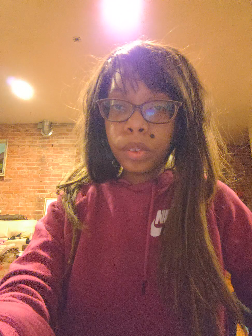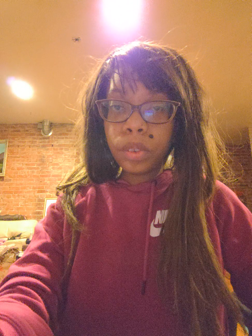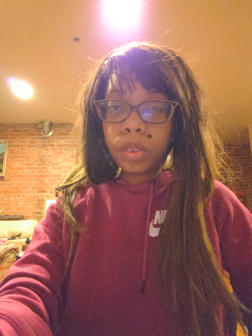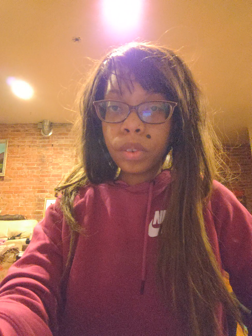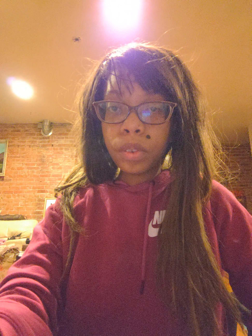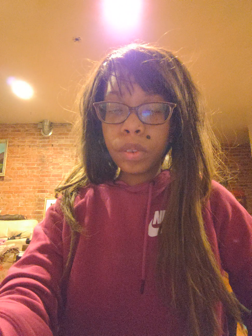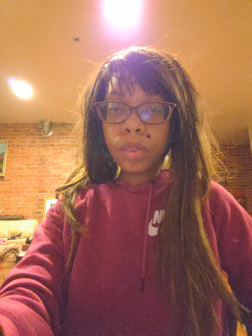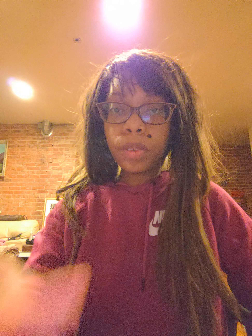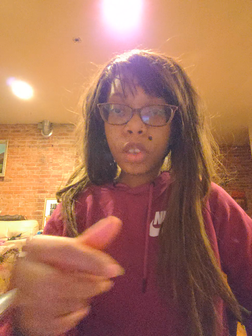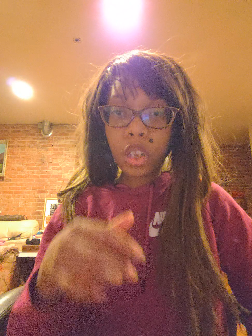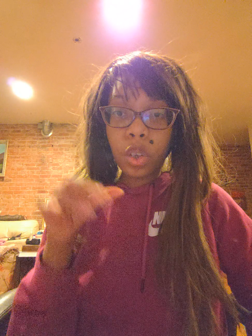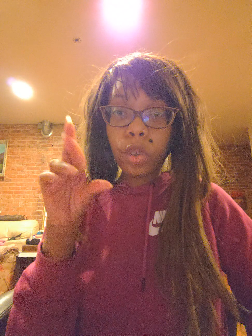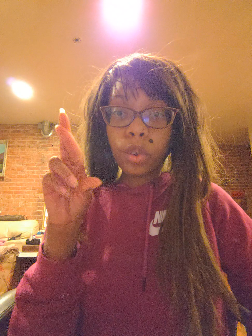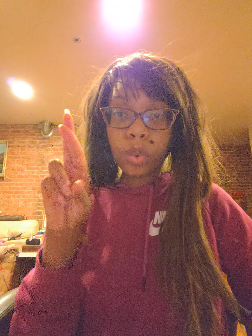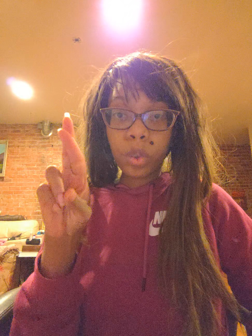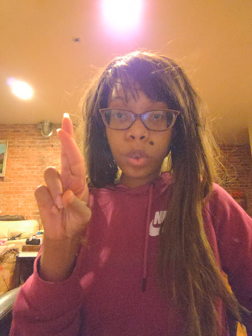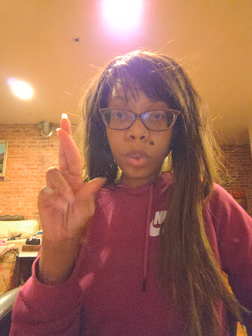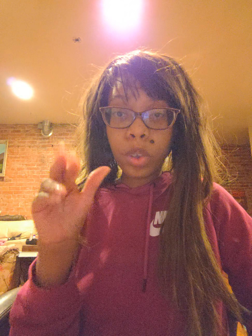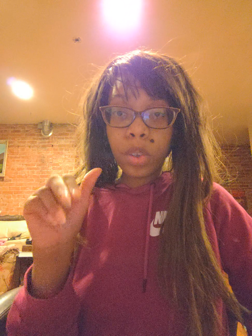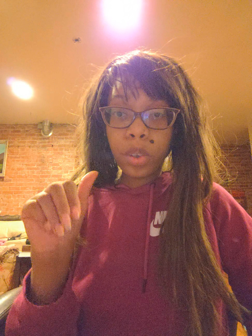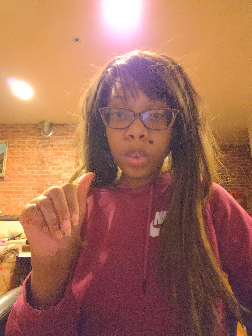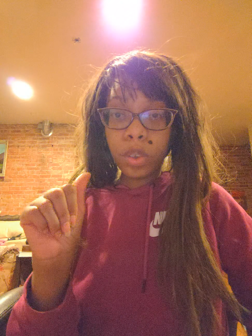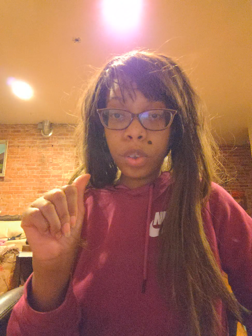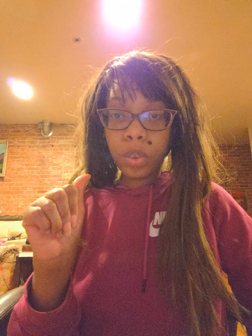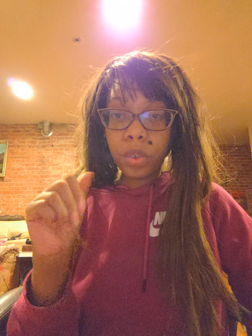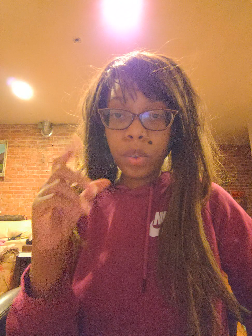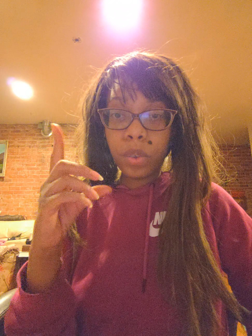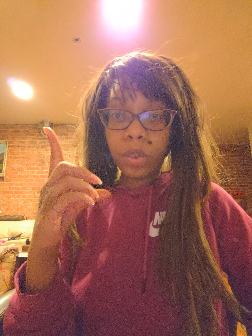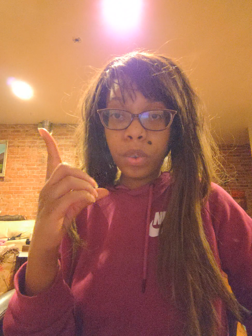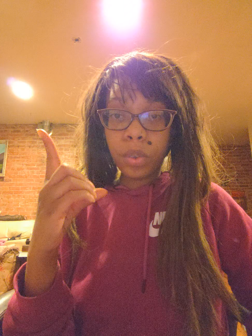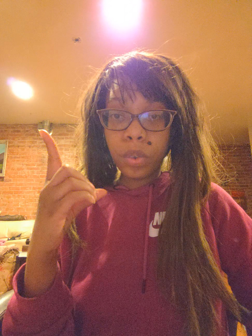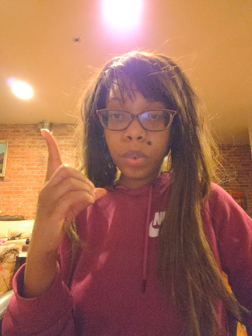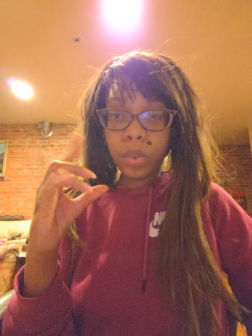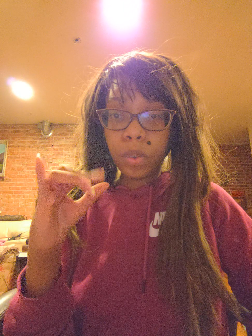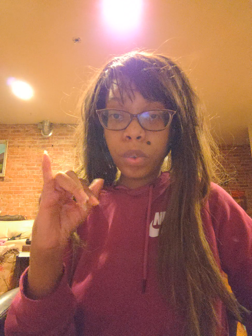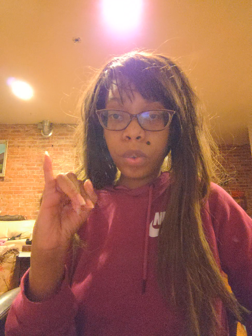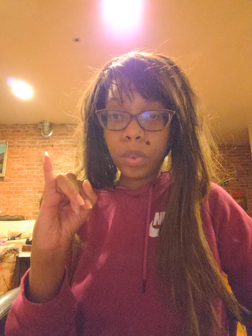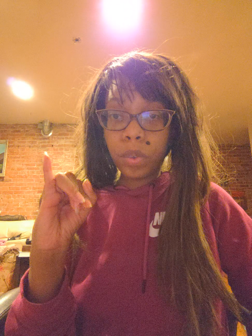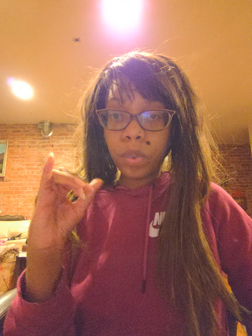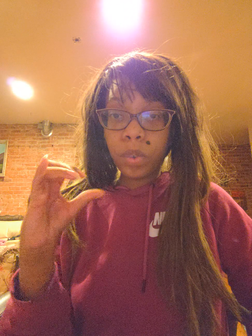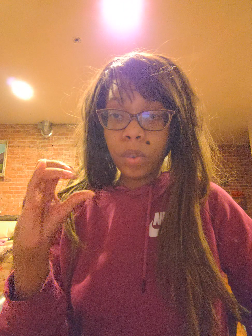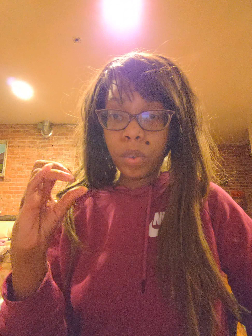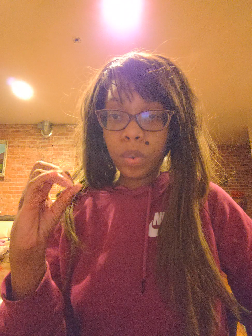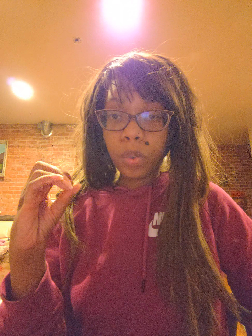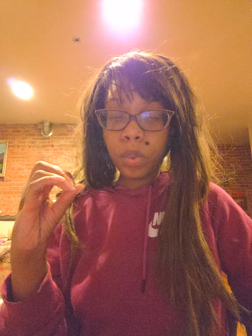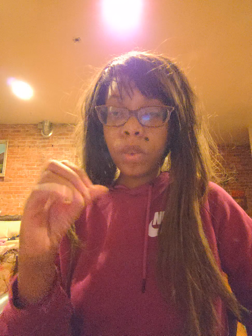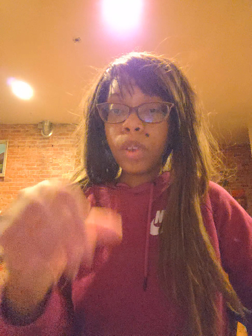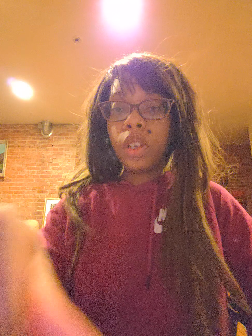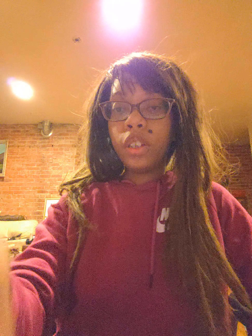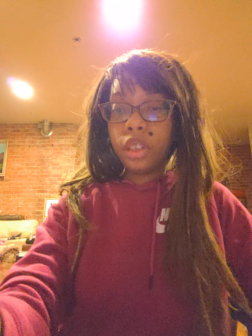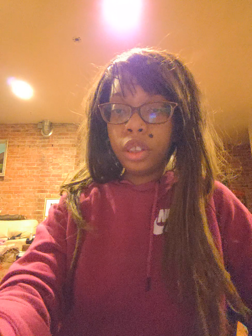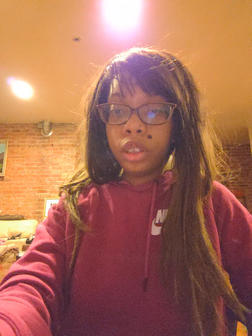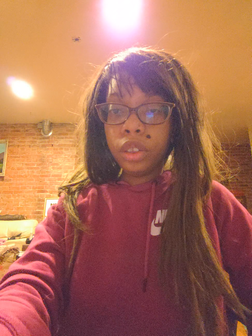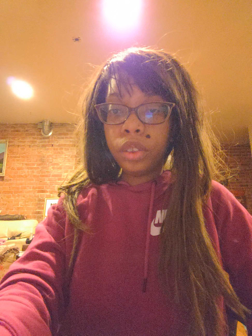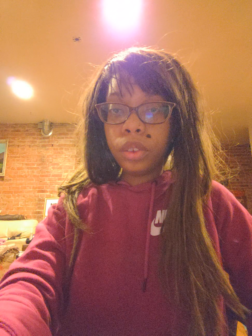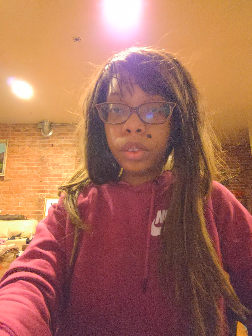radio